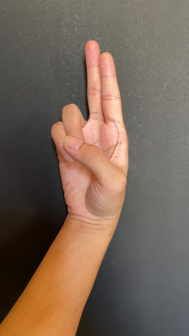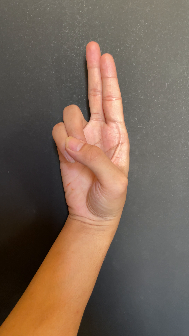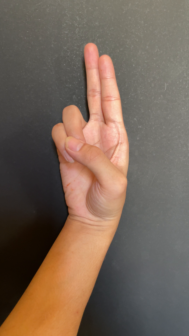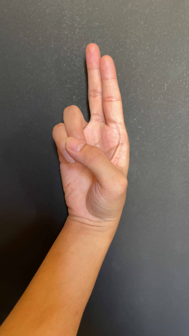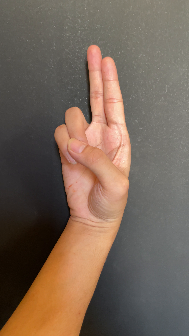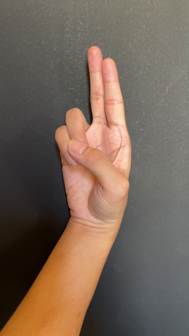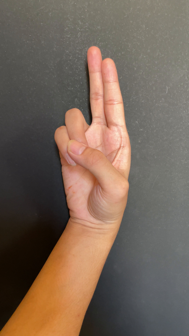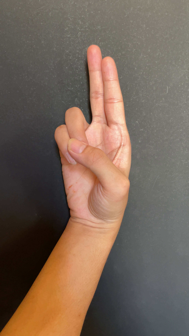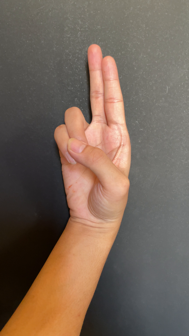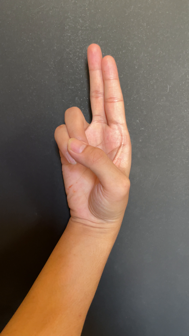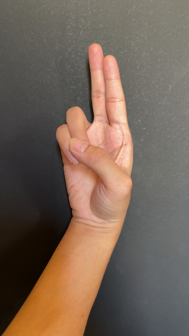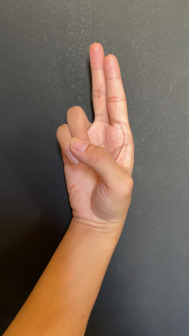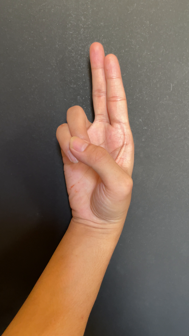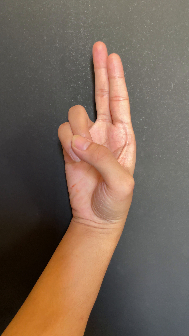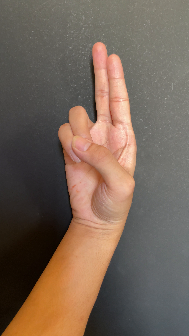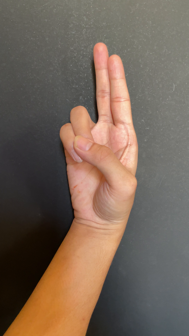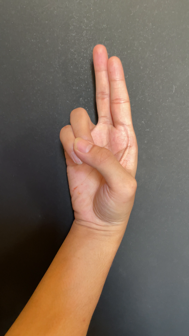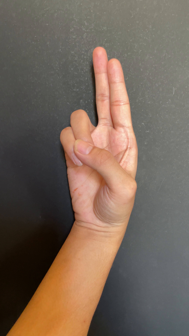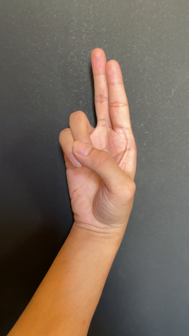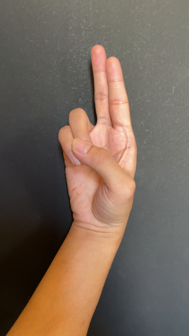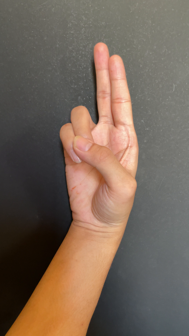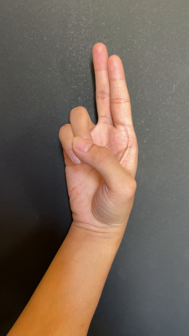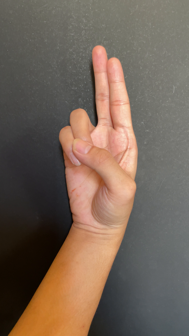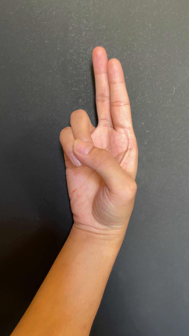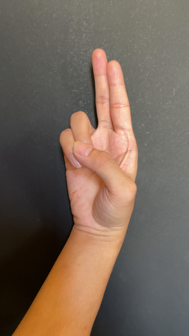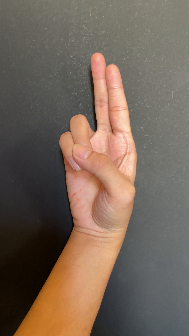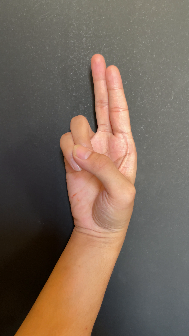भ